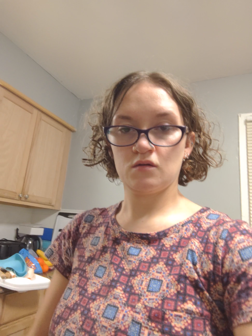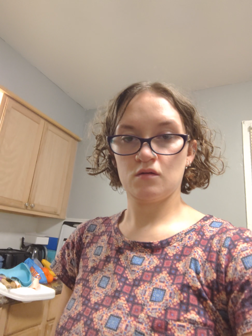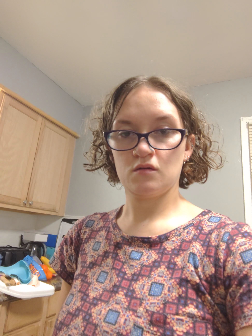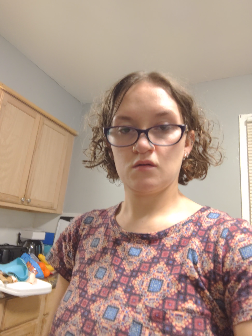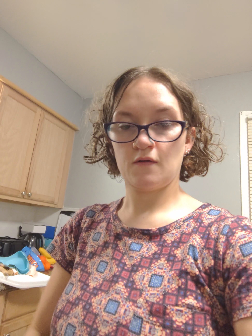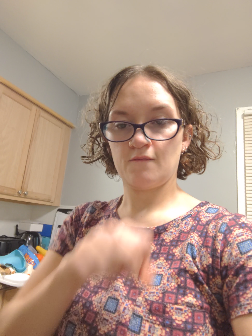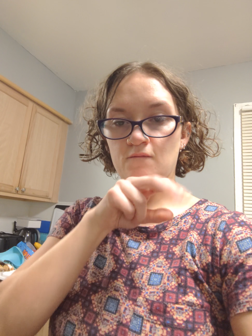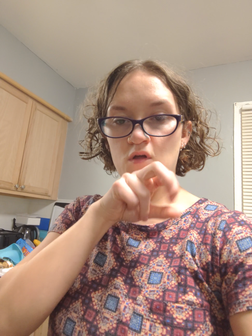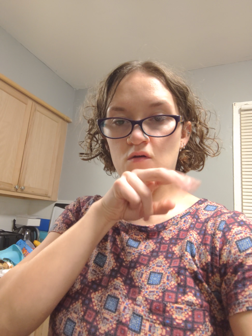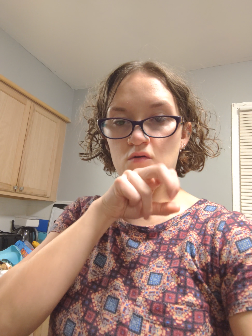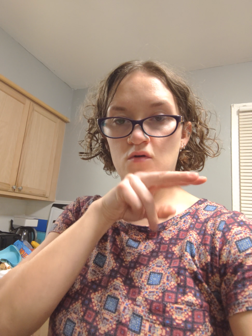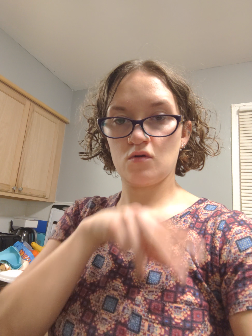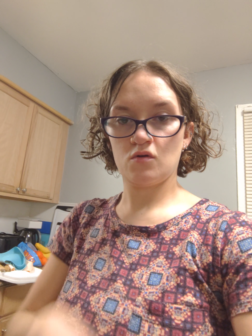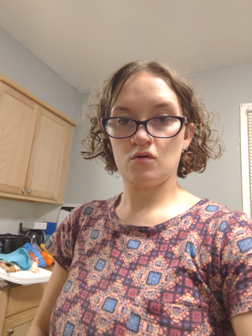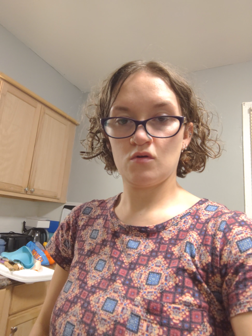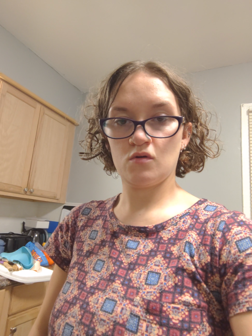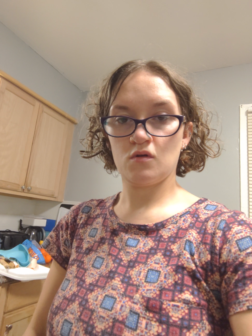frog